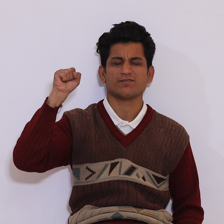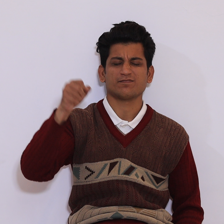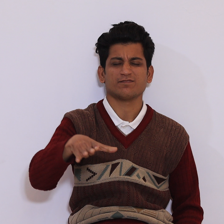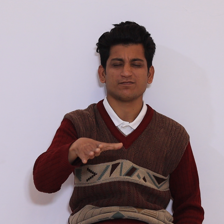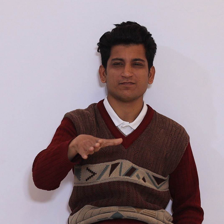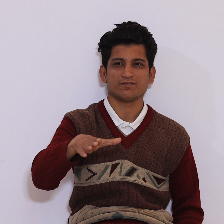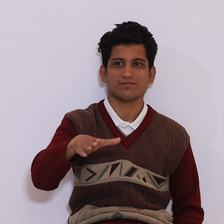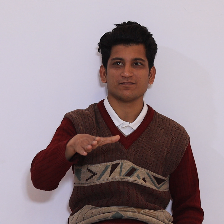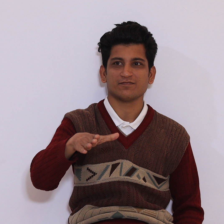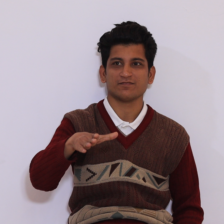bad